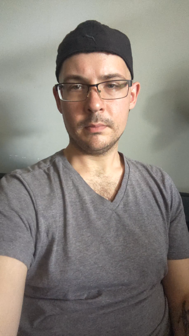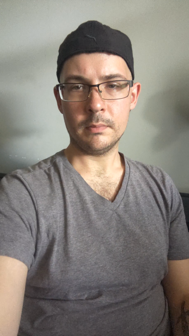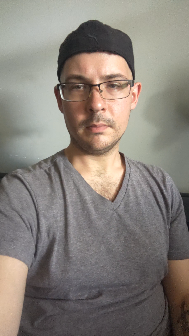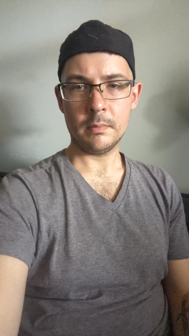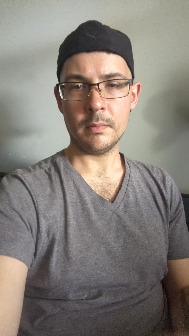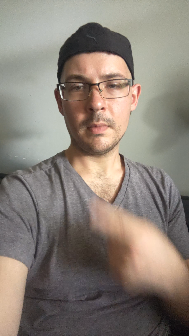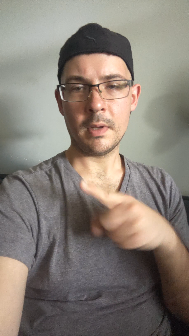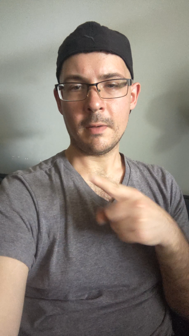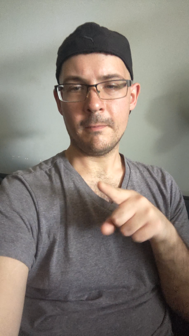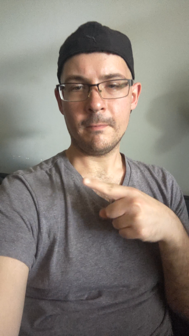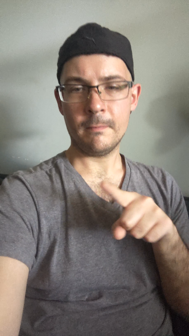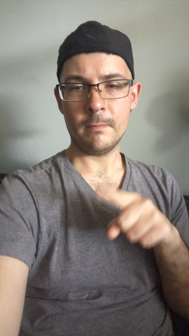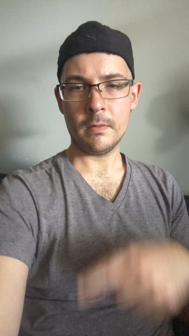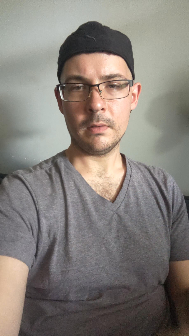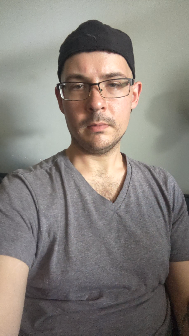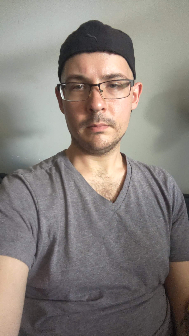knife